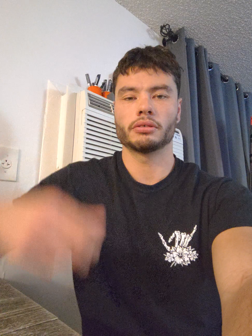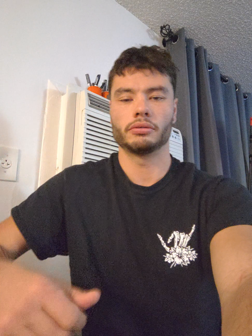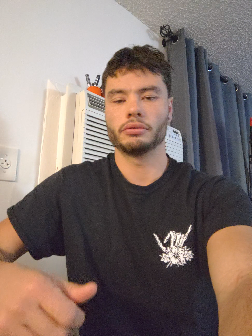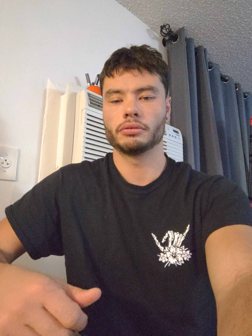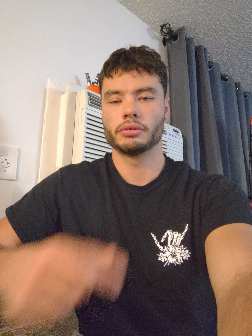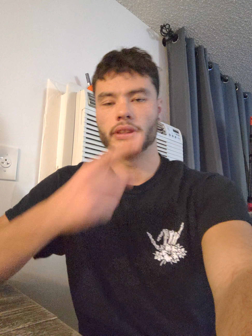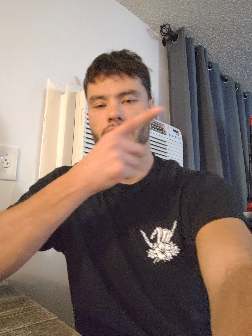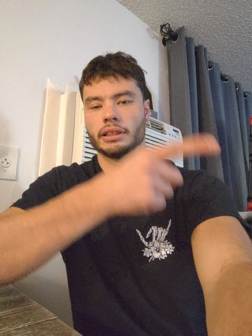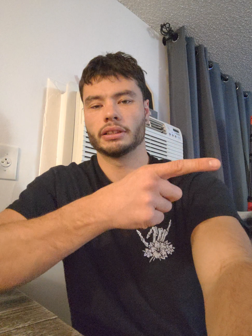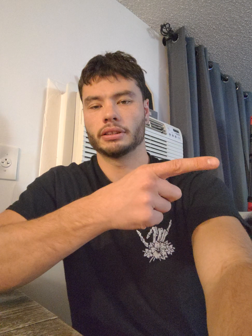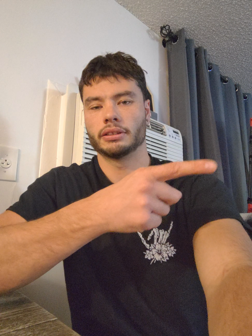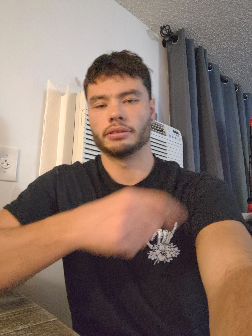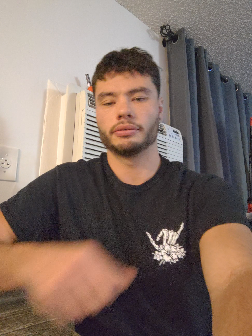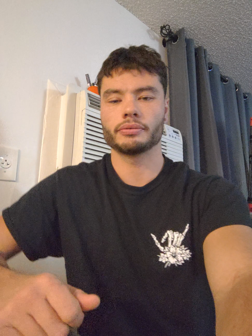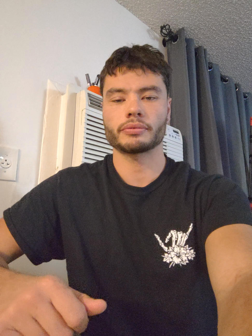he/she/it